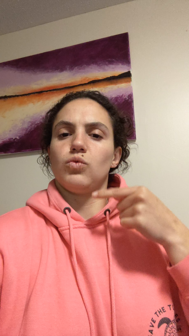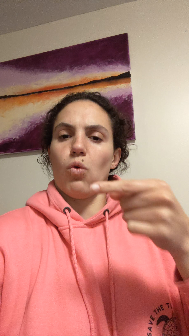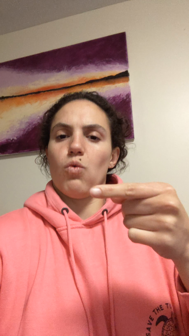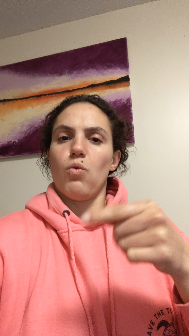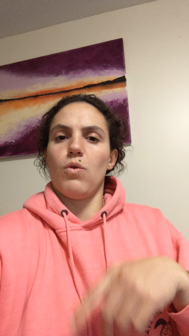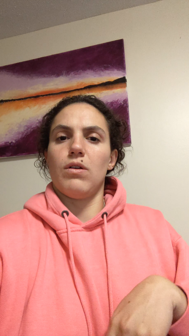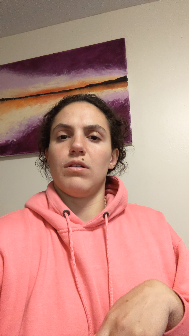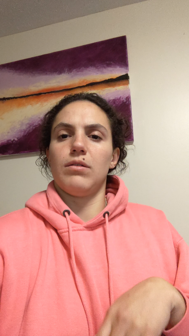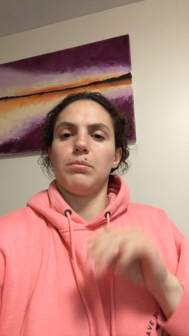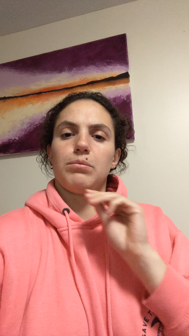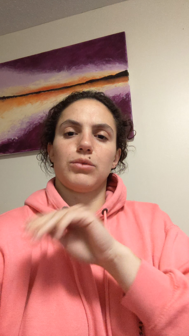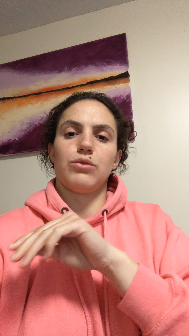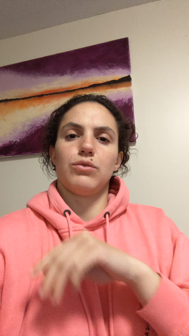put